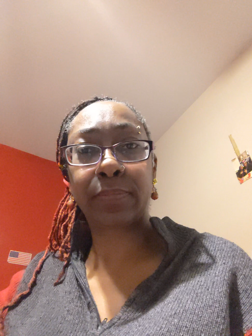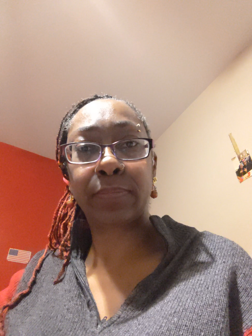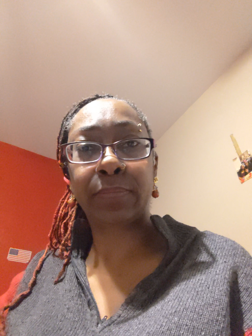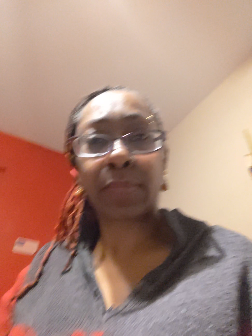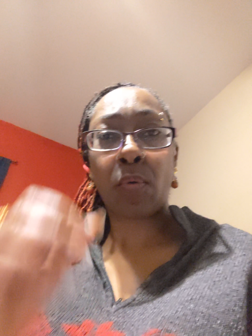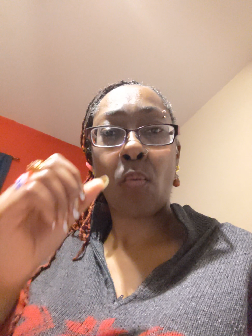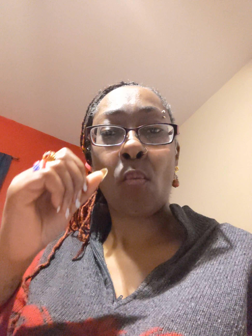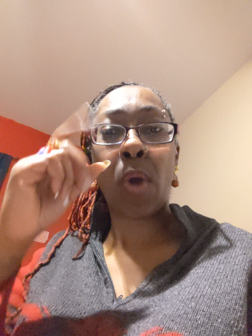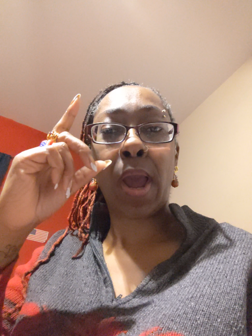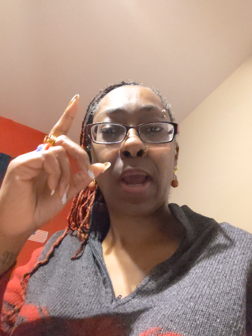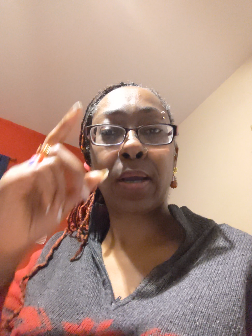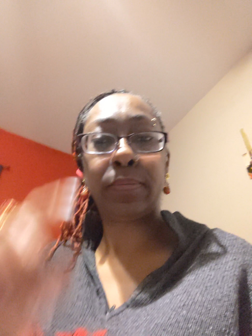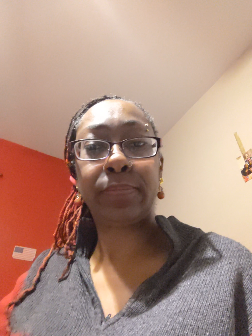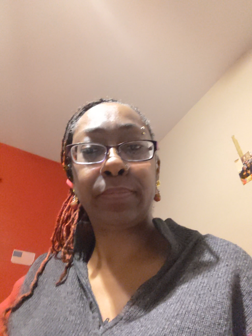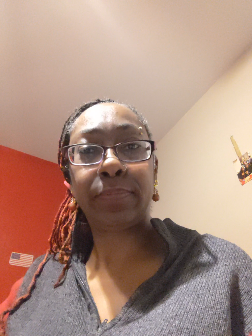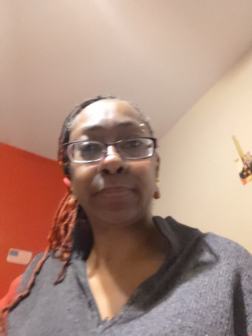awake